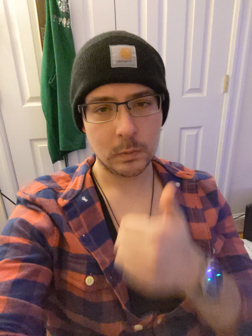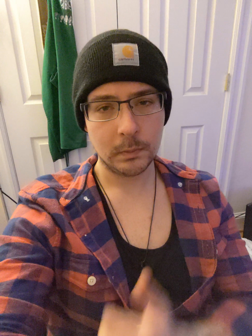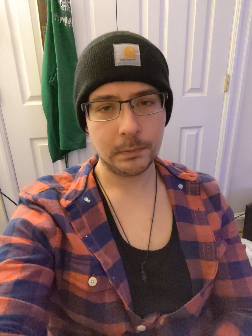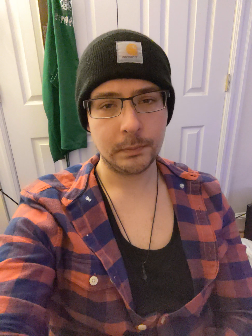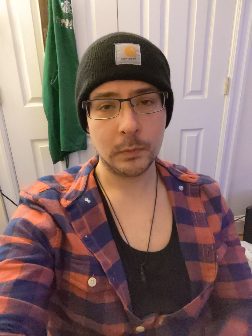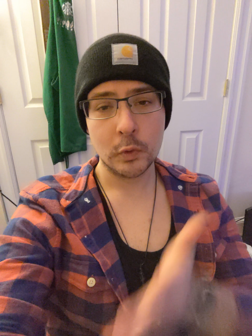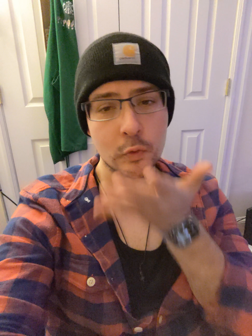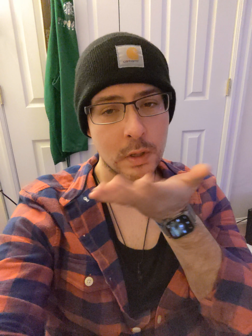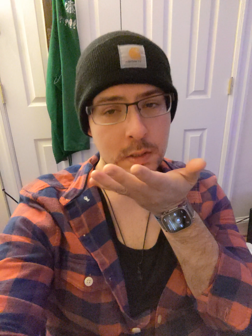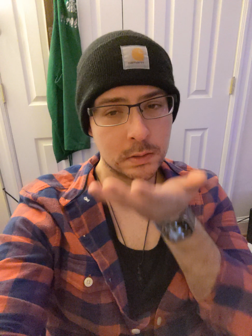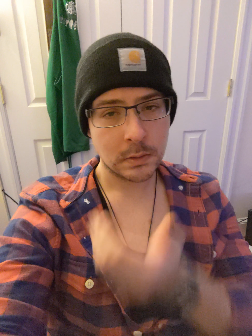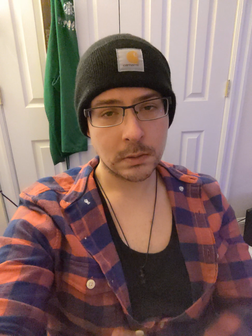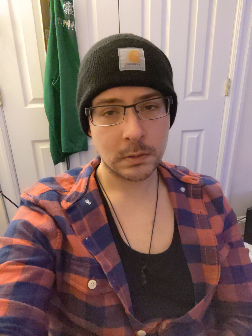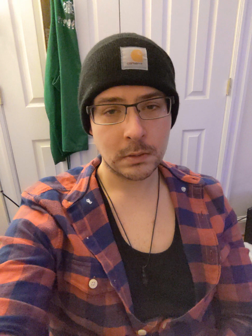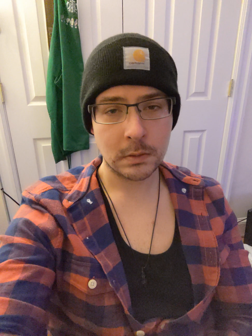grass